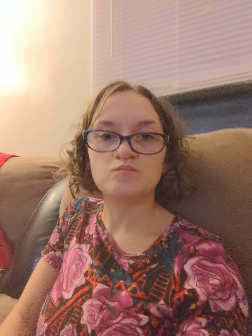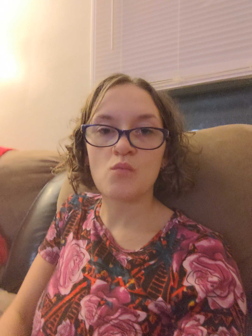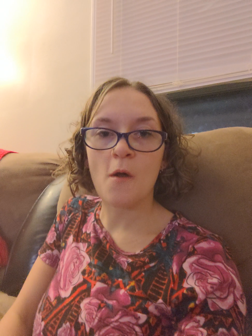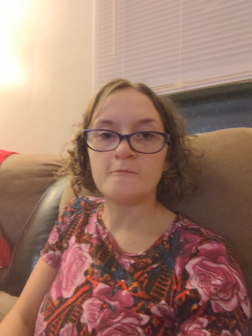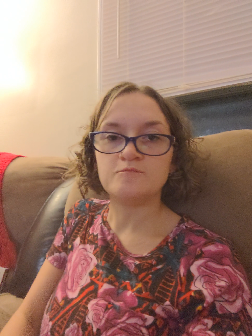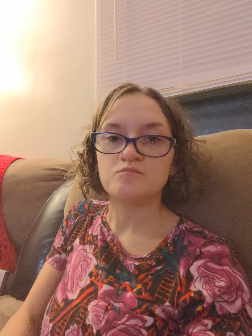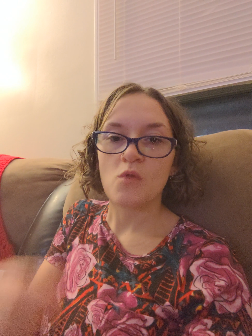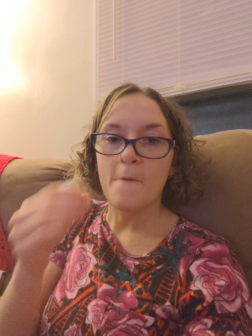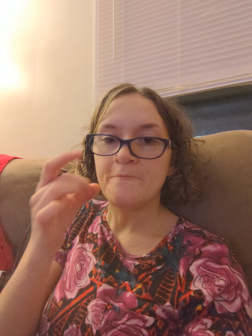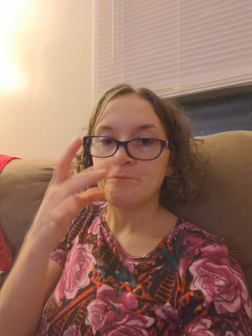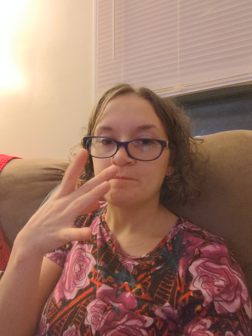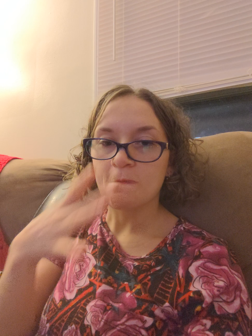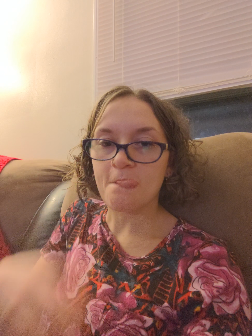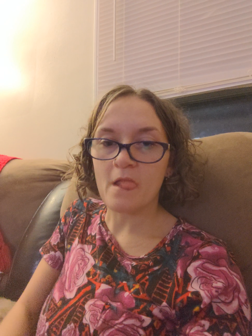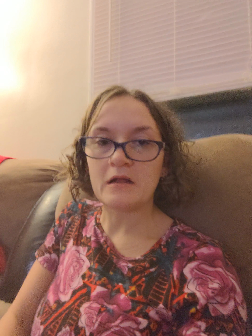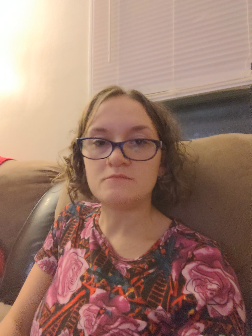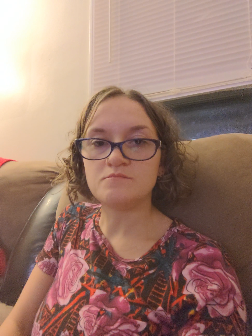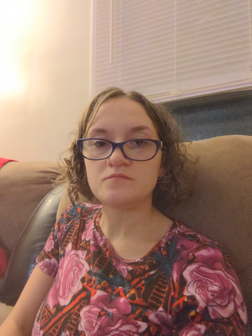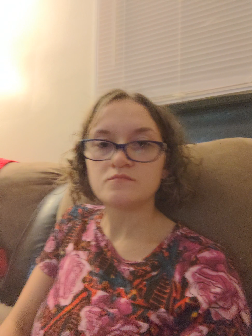snack